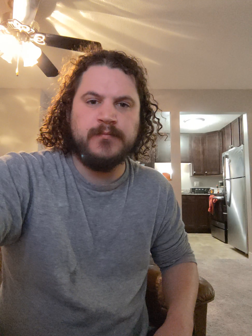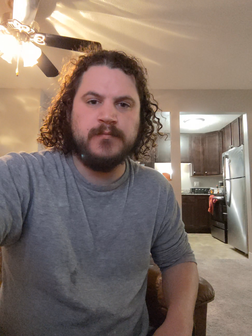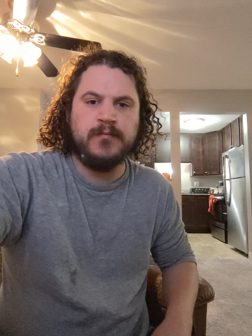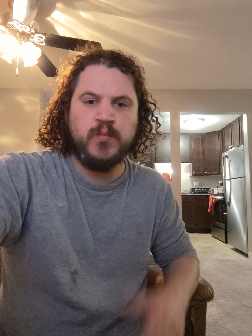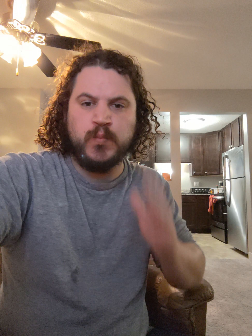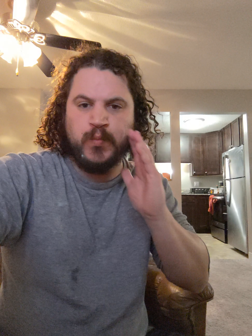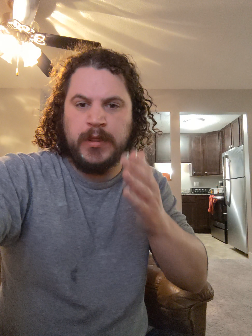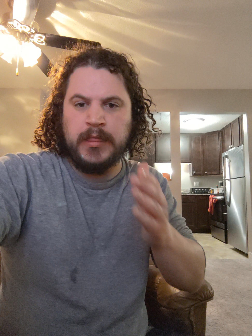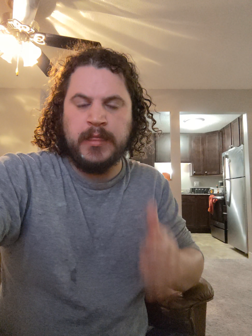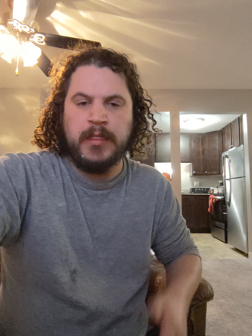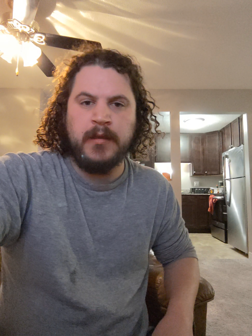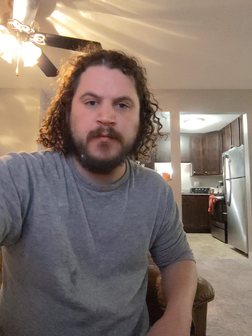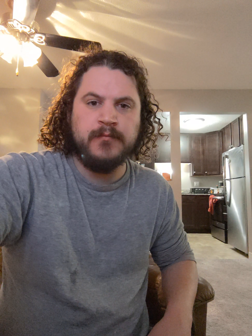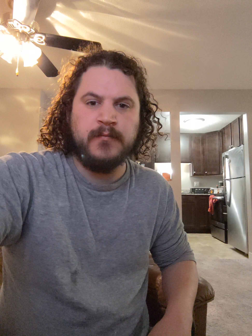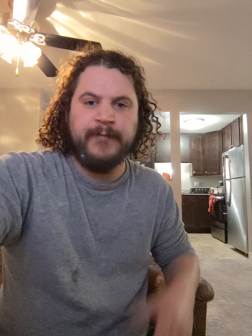will